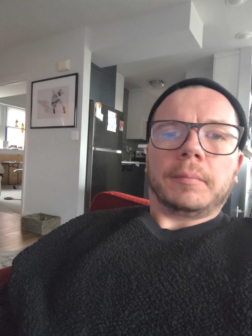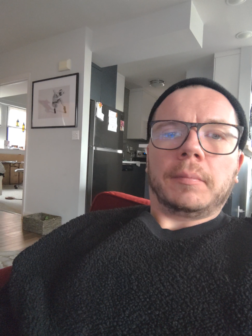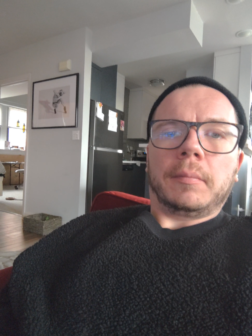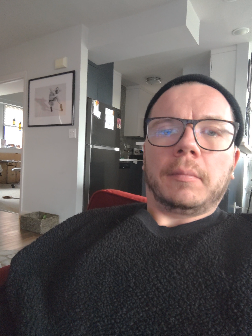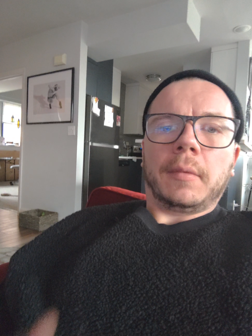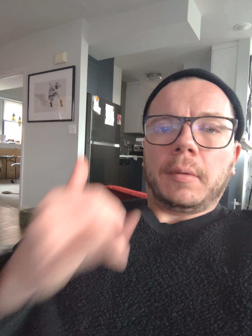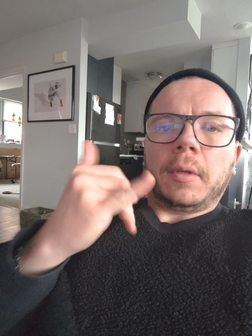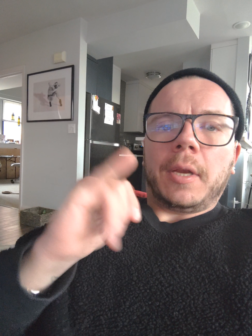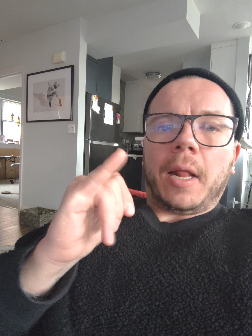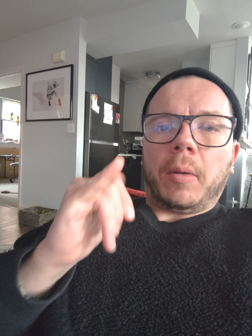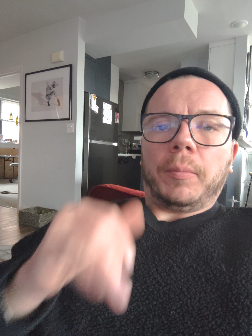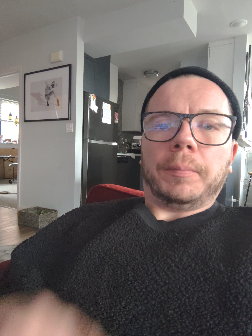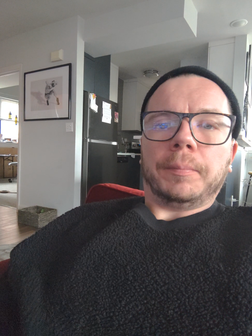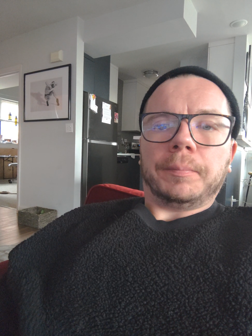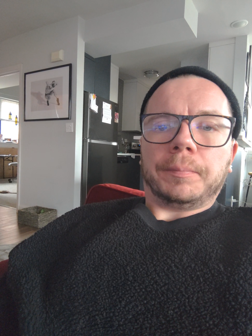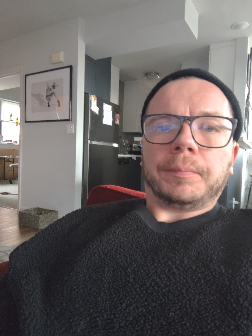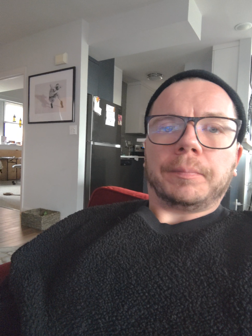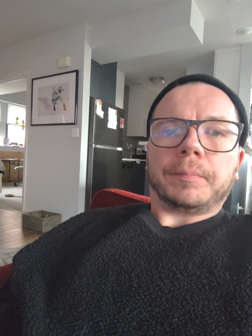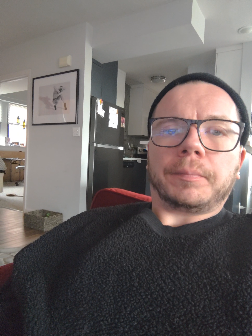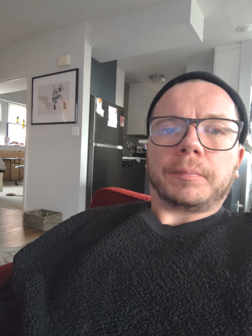yellow